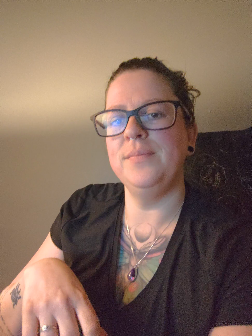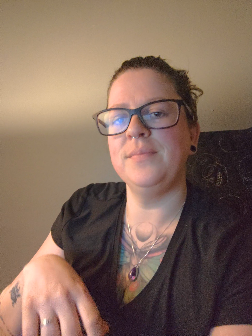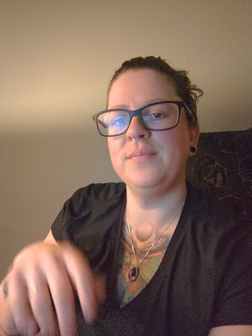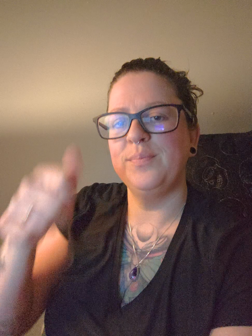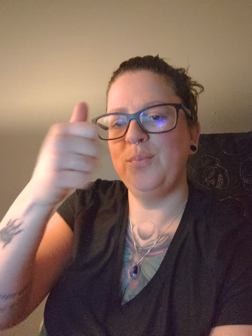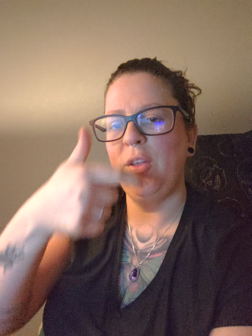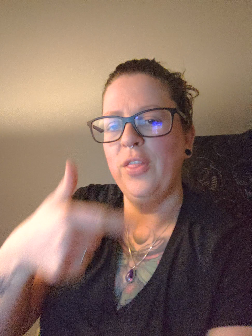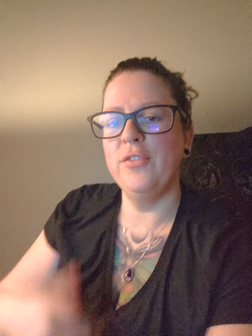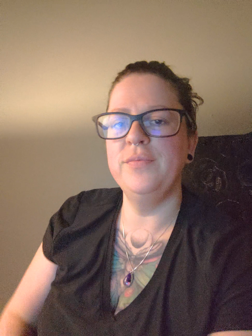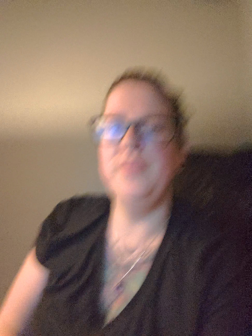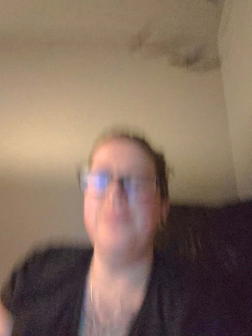brother